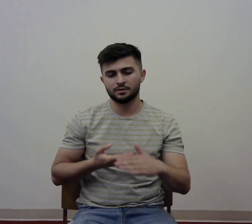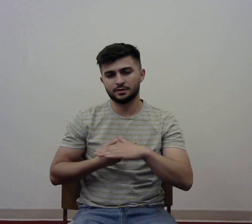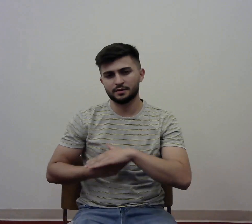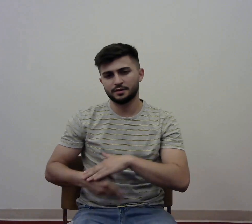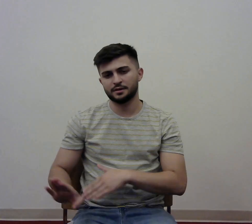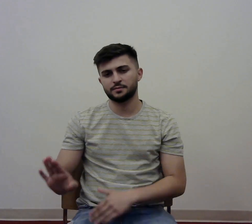getmək